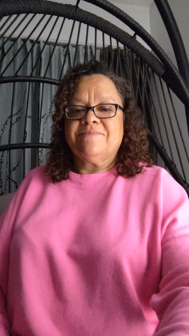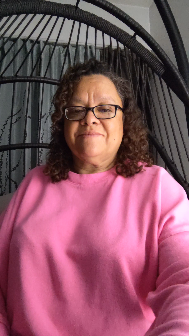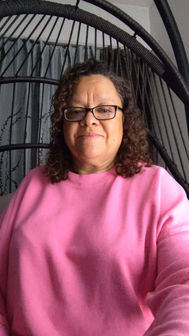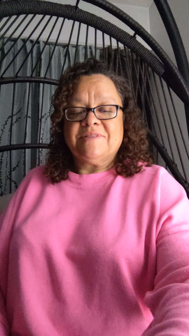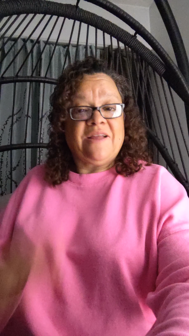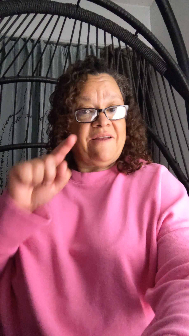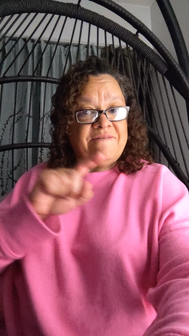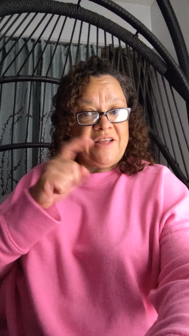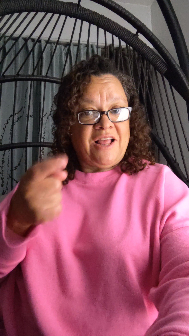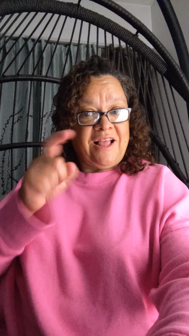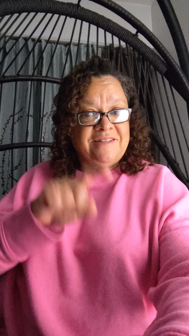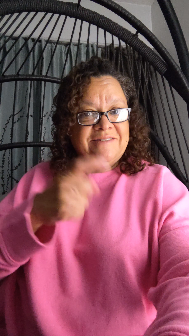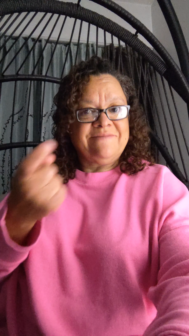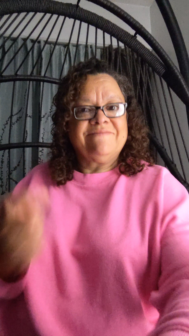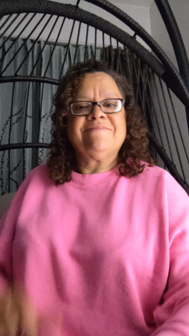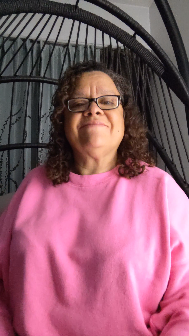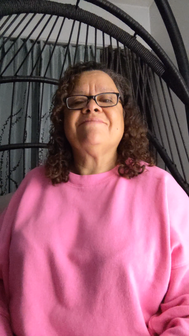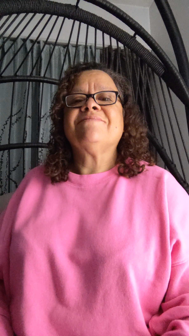friend